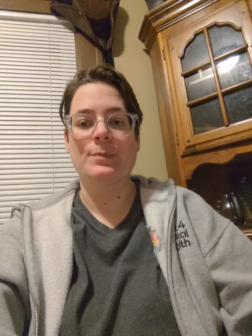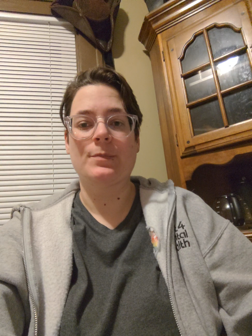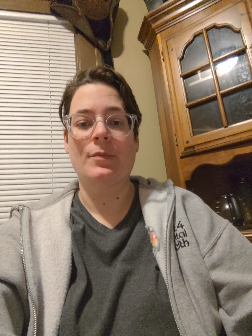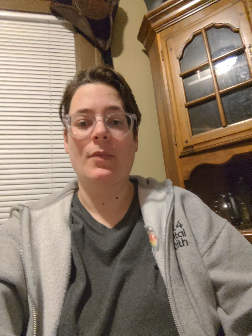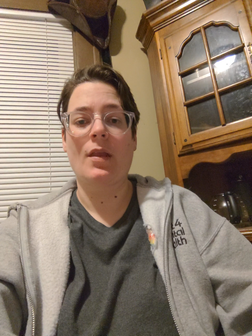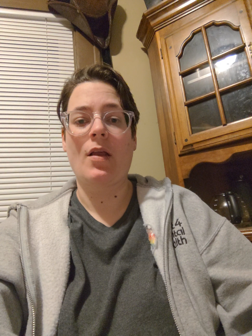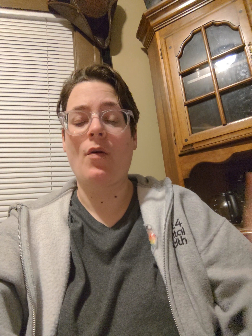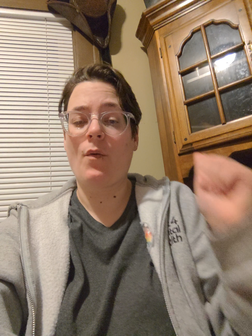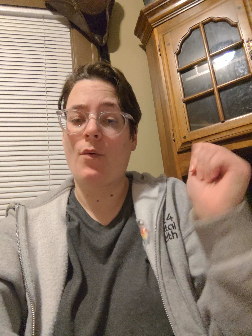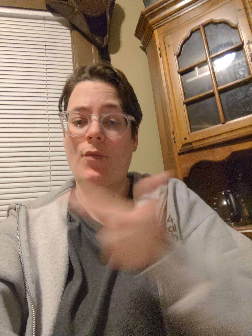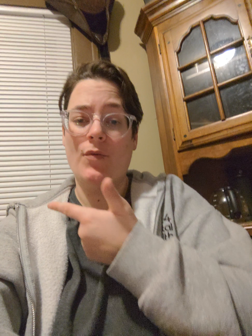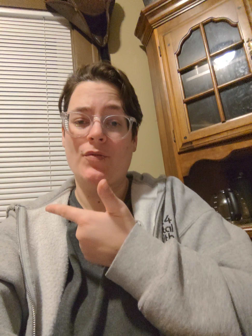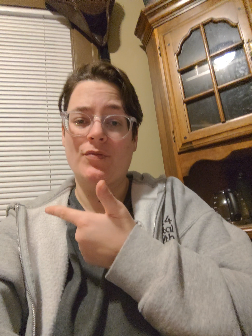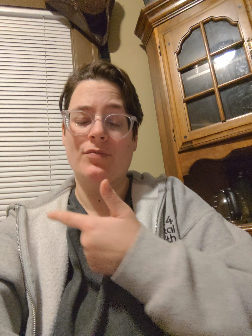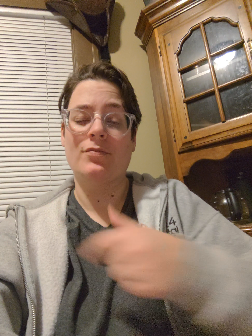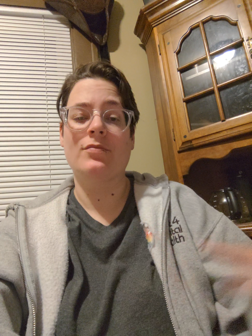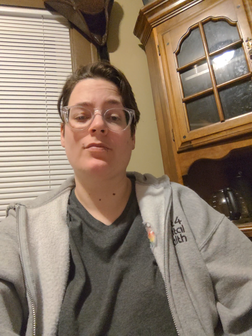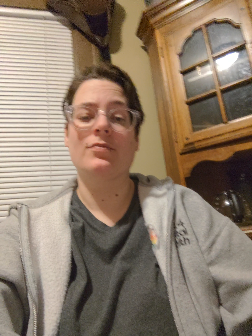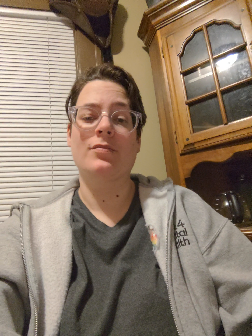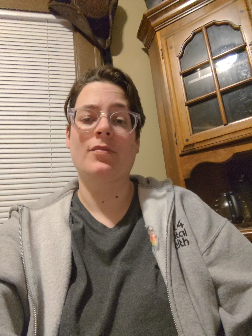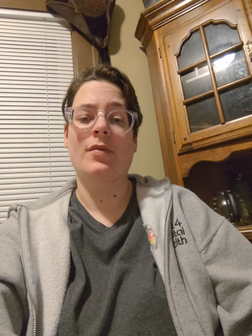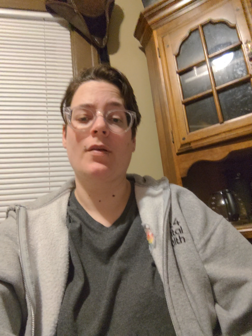all